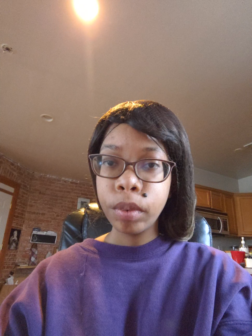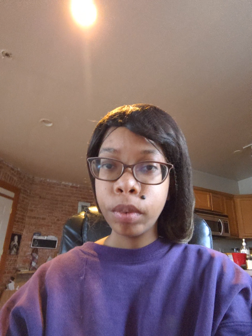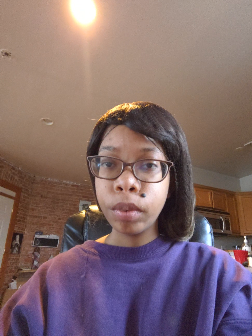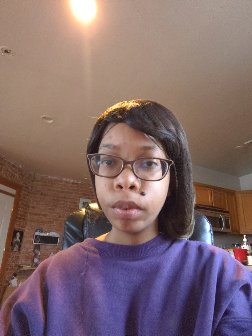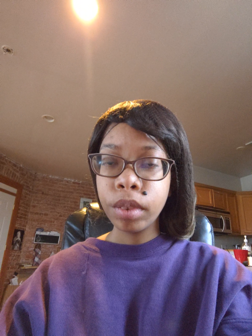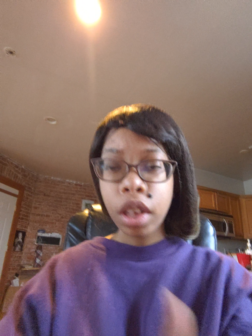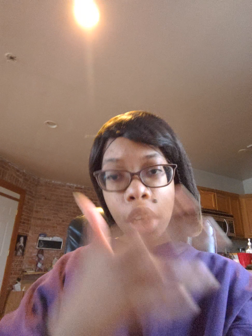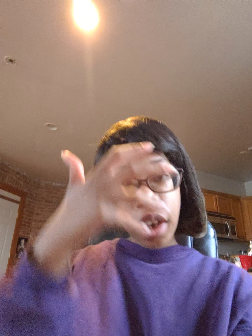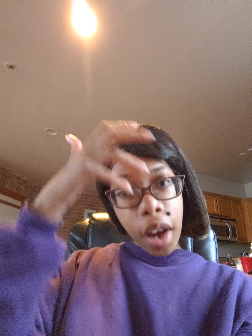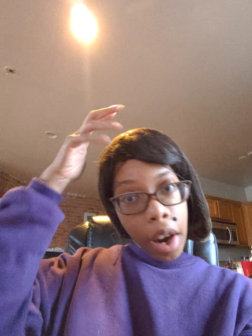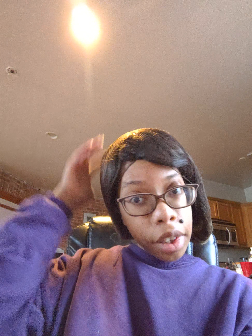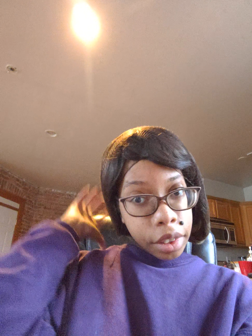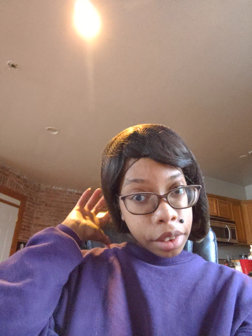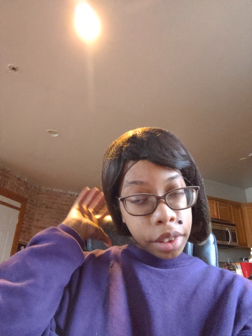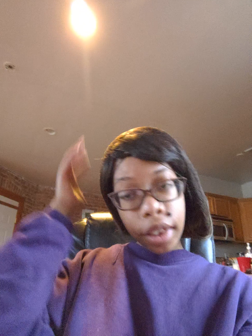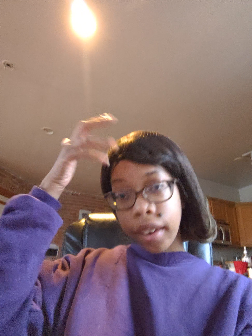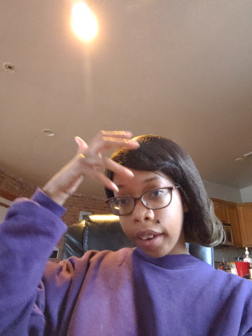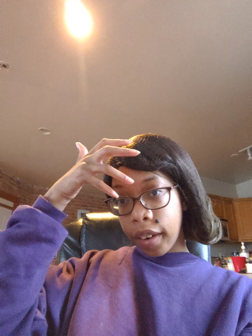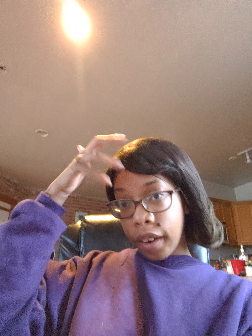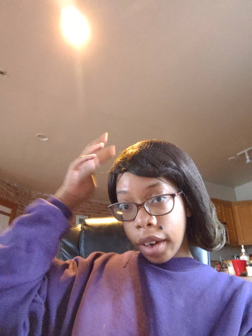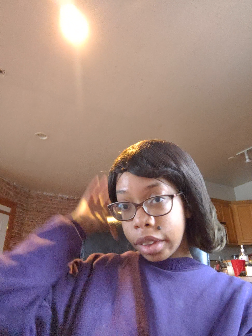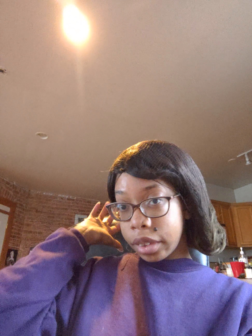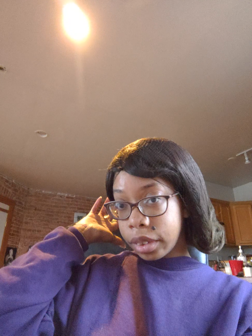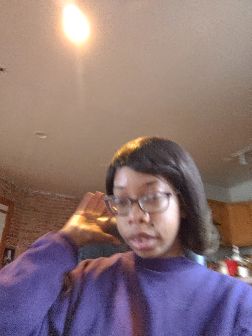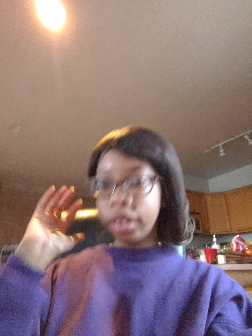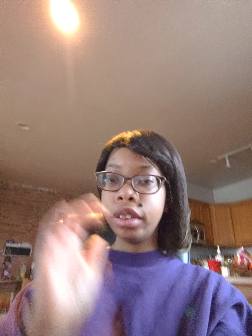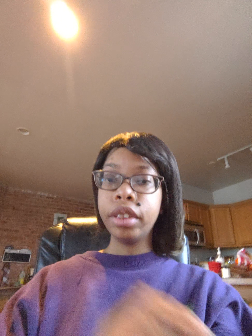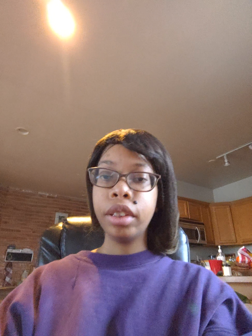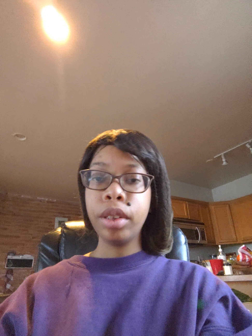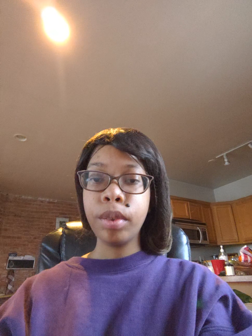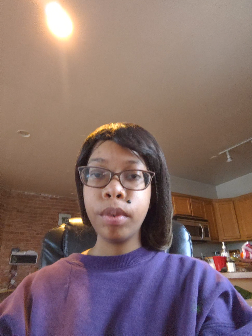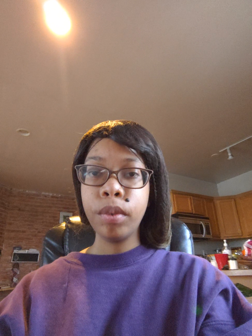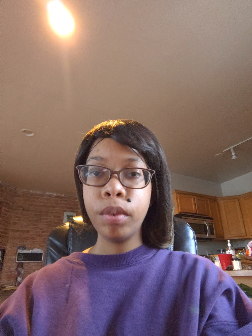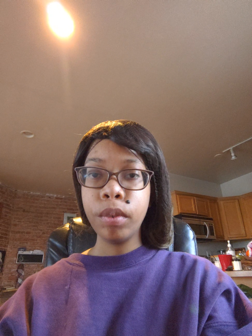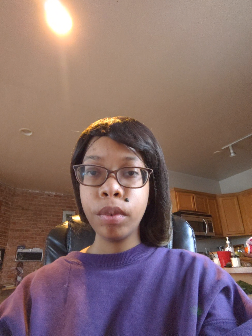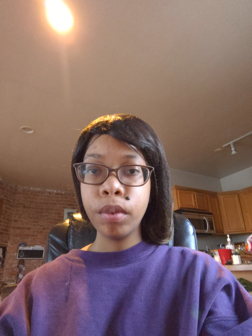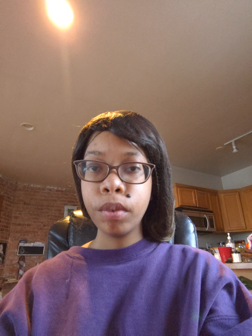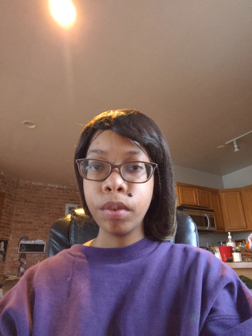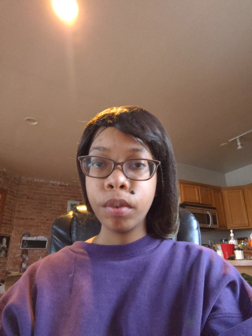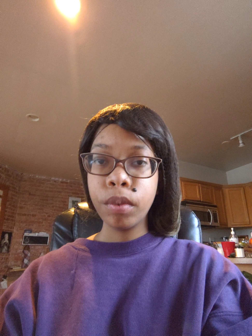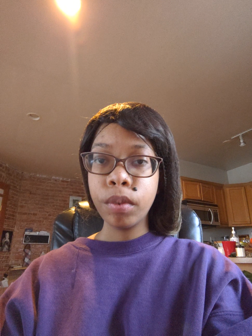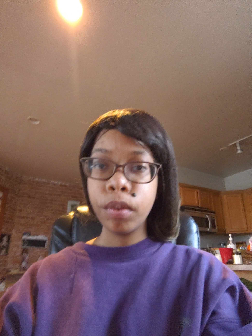lion